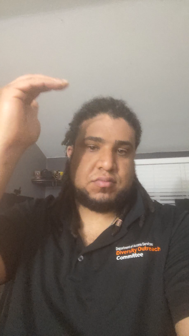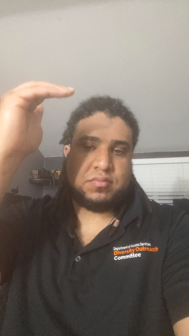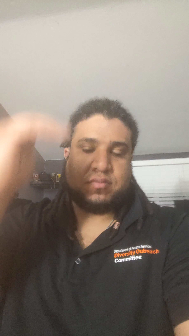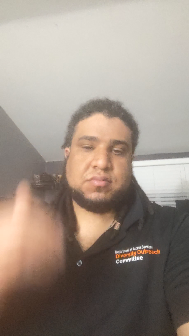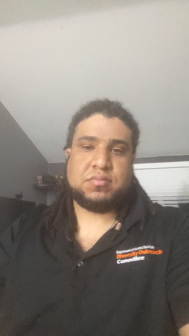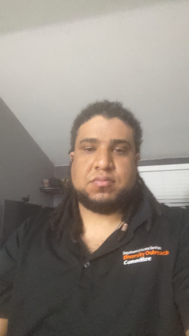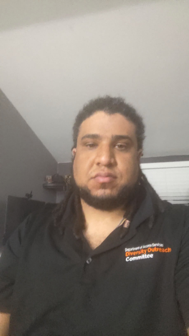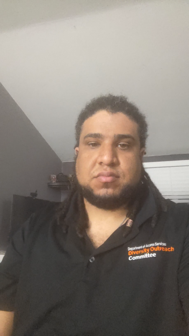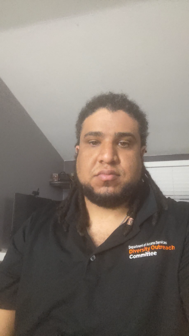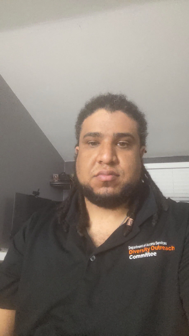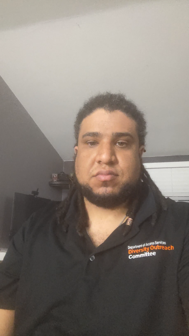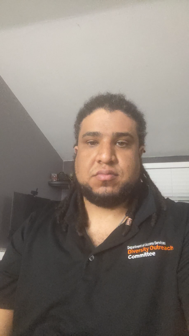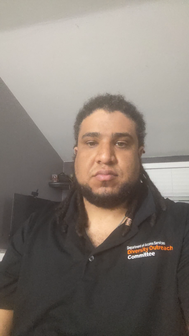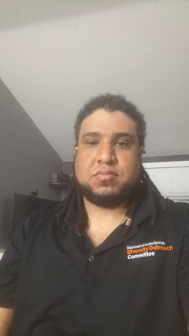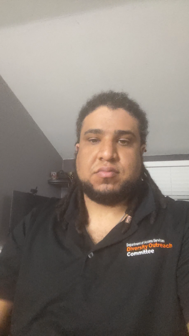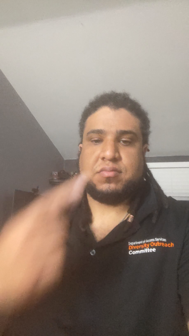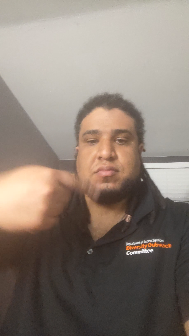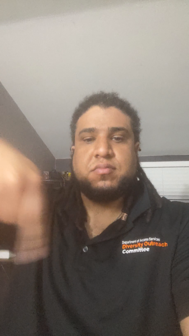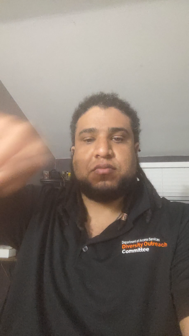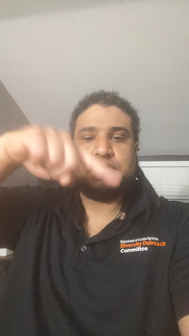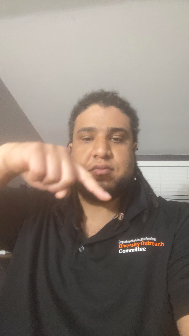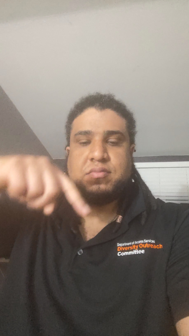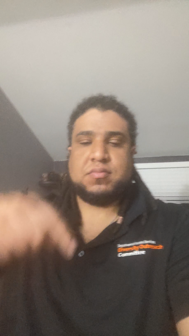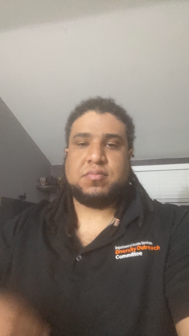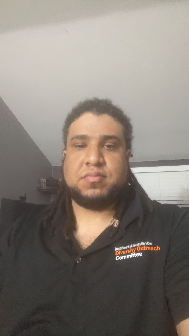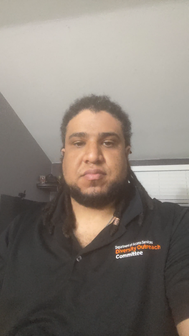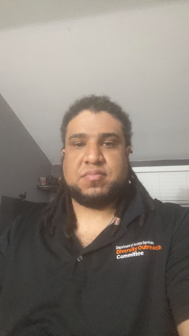around